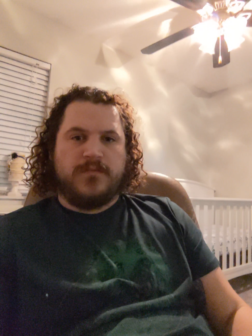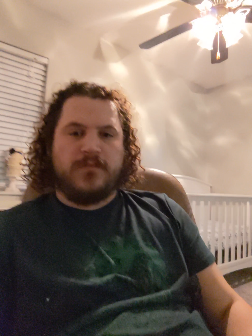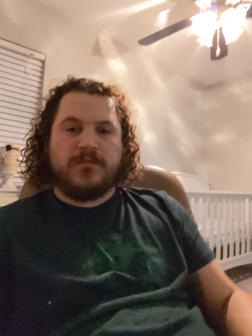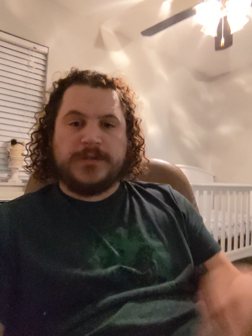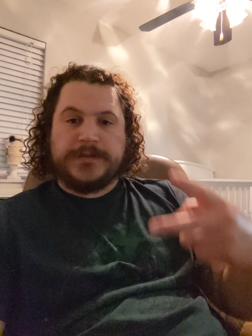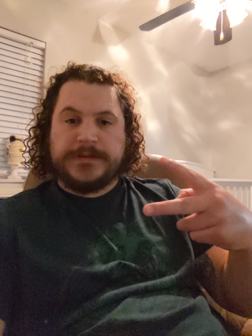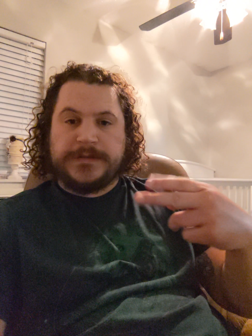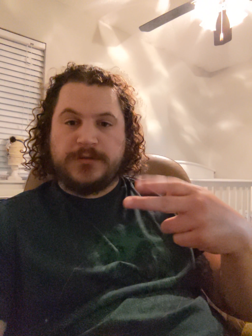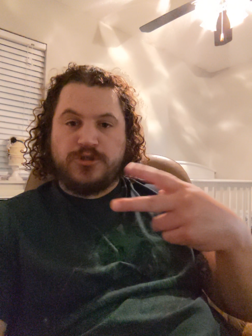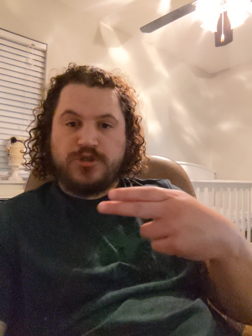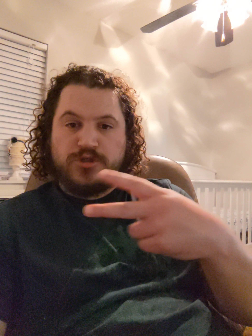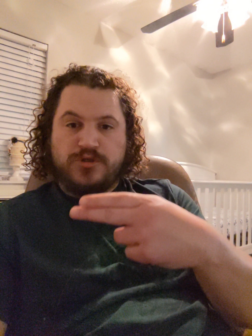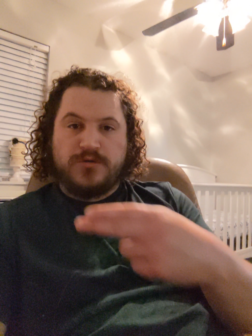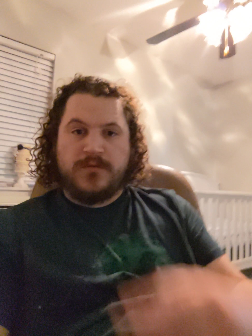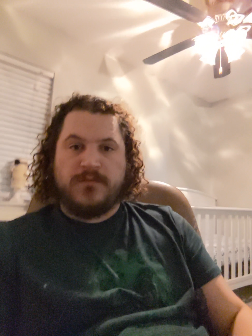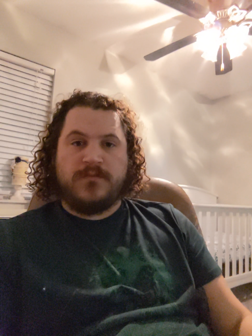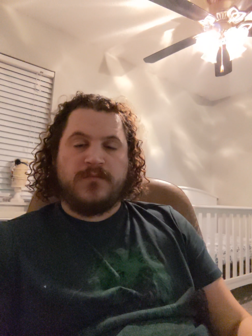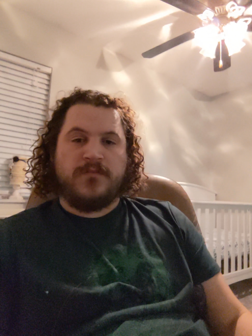scissors